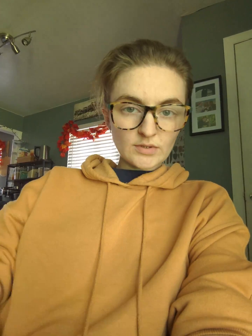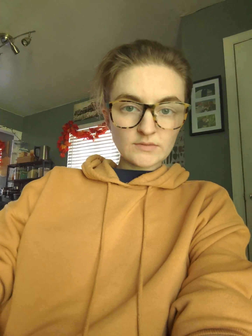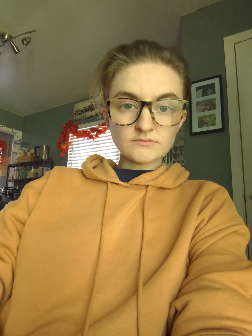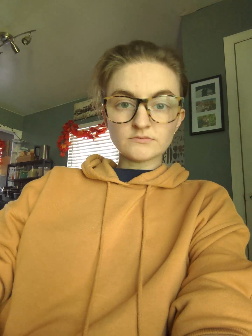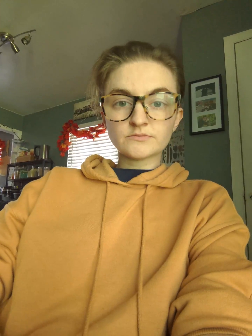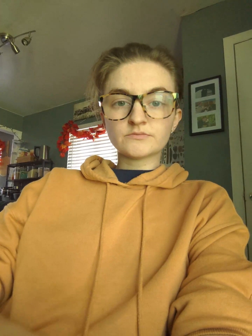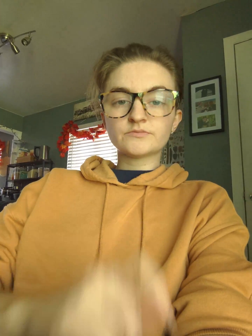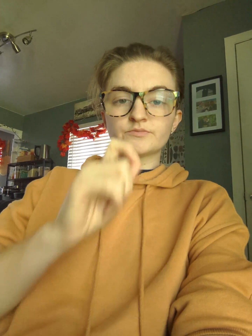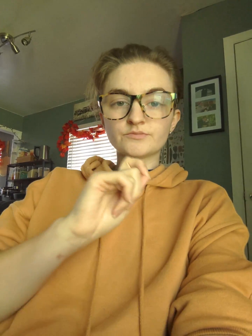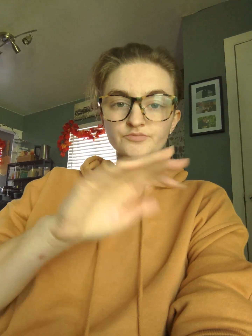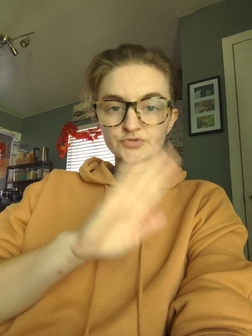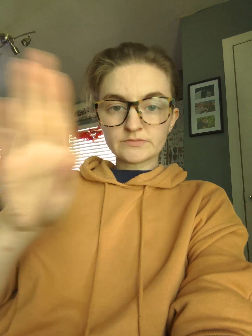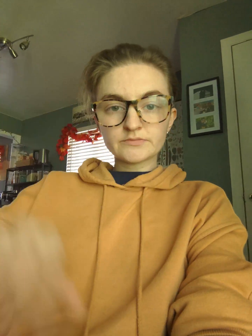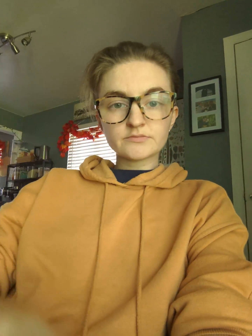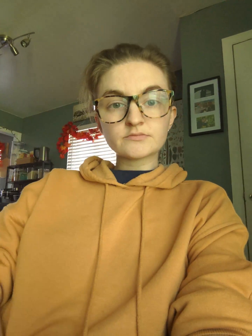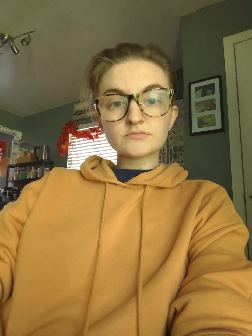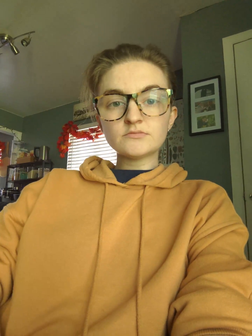chalk